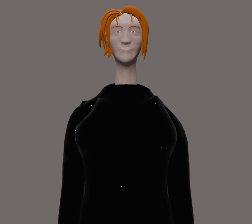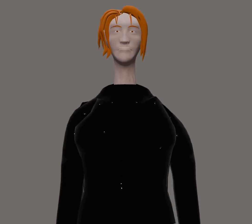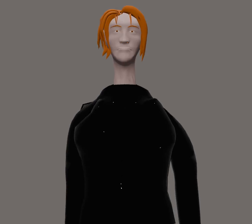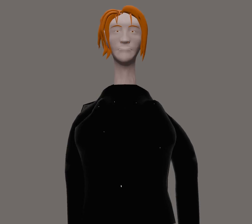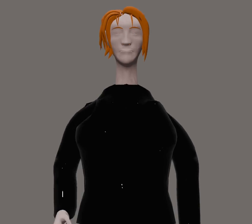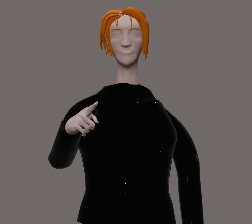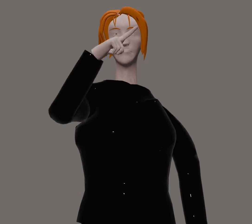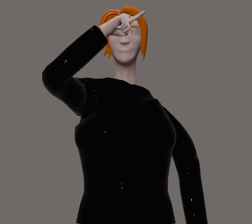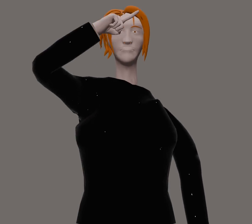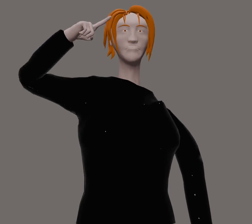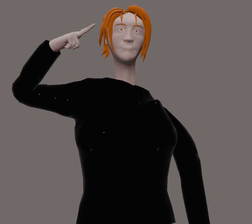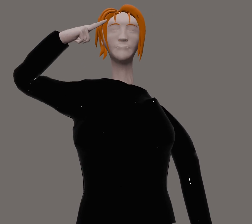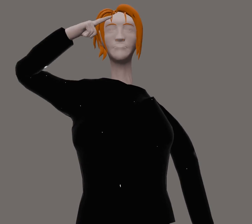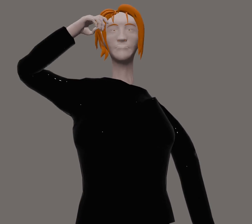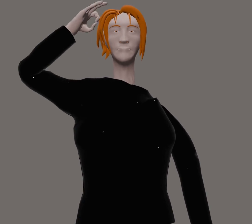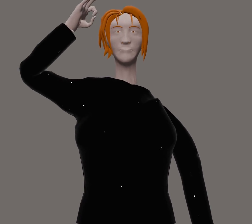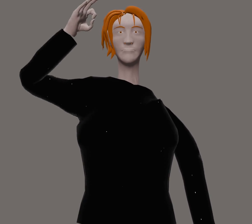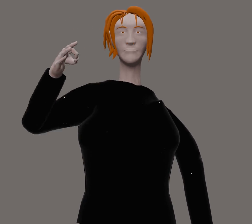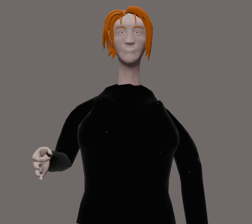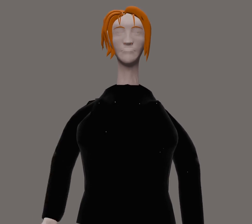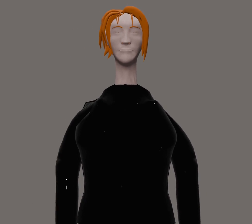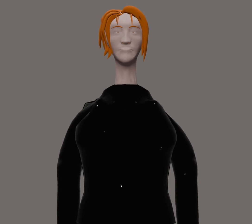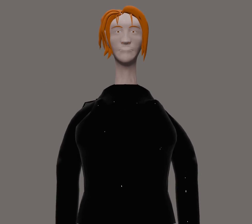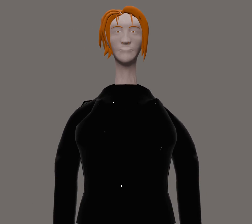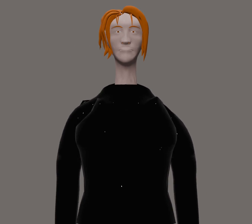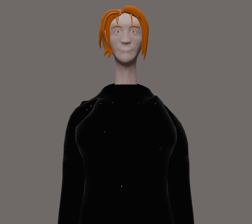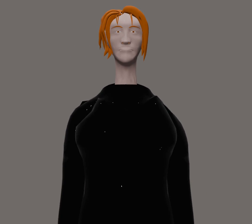Black Hair